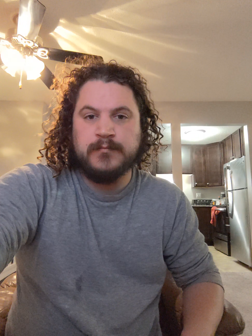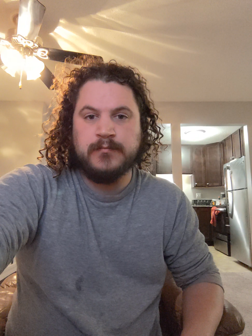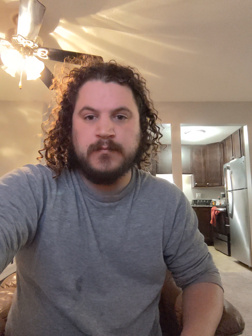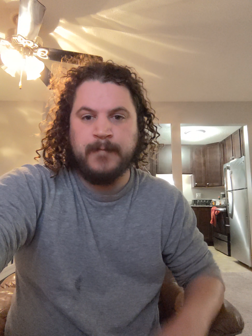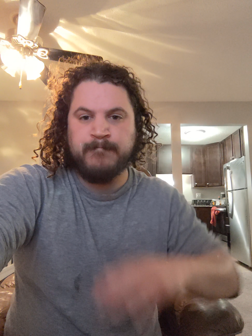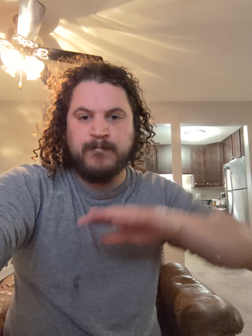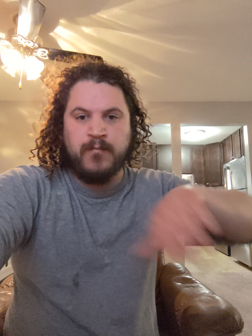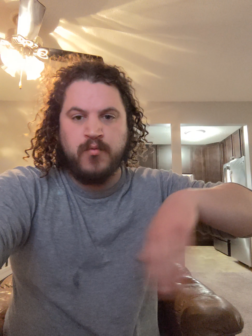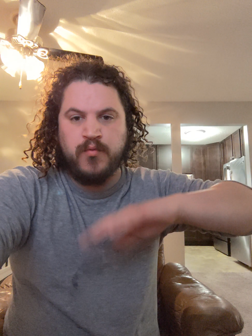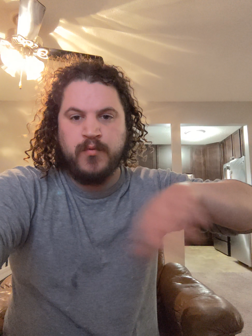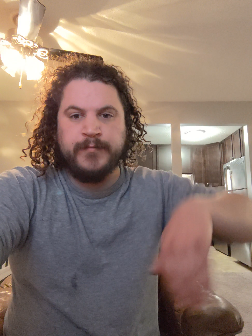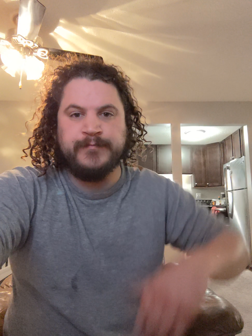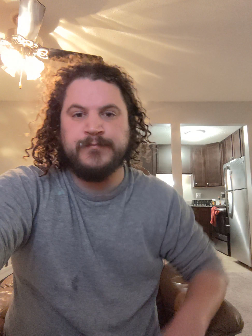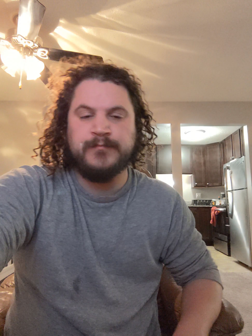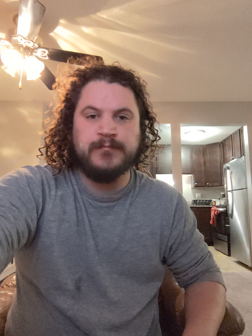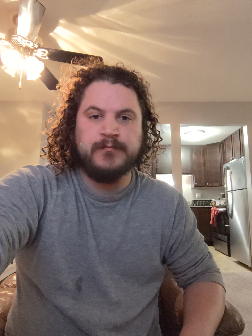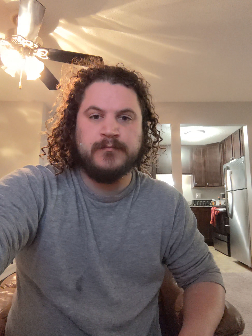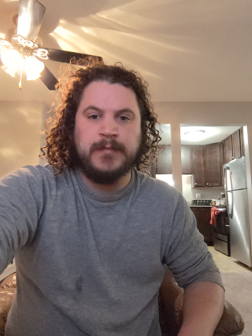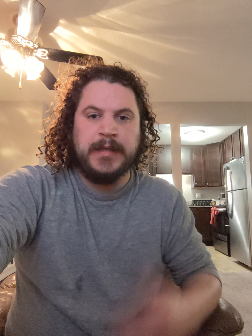pool